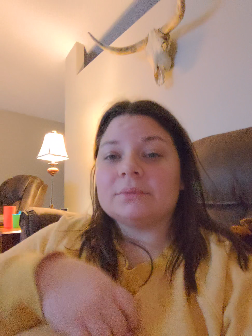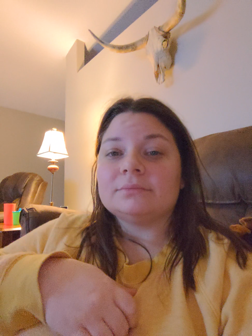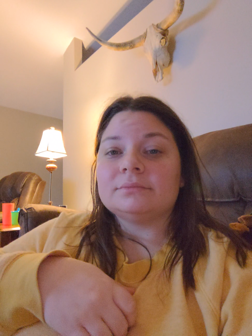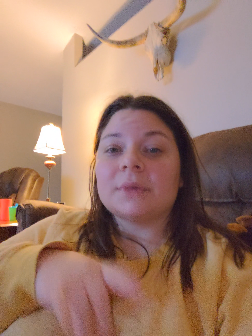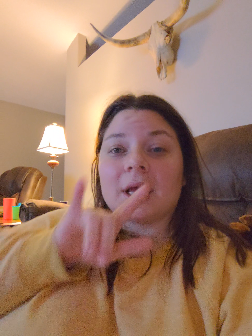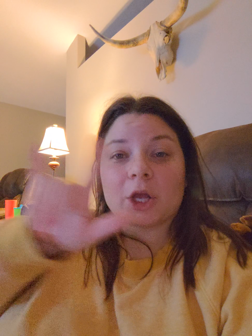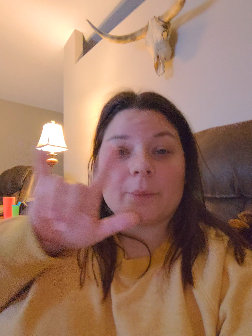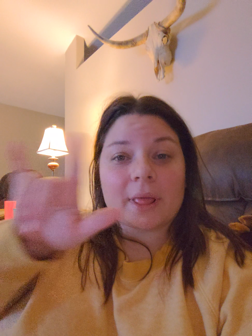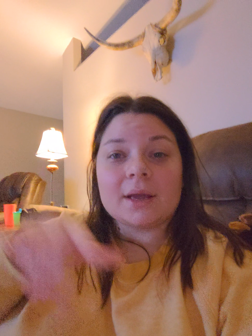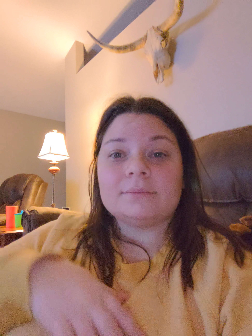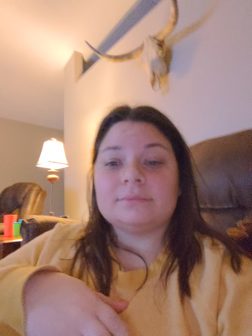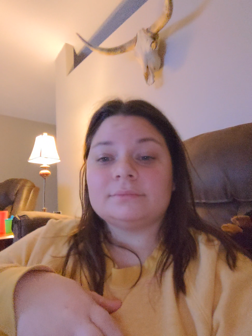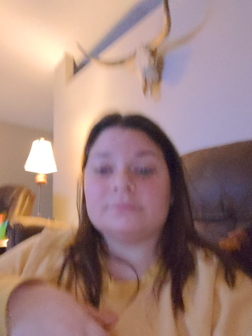airplane